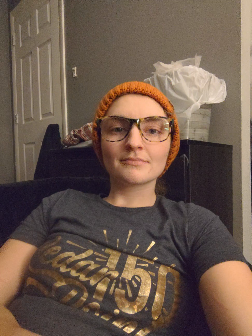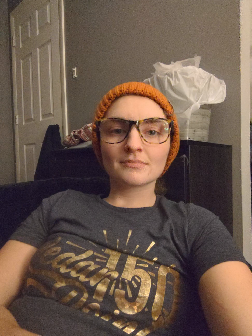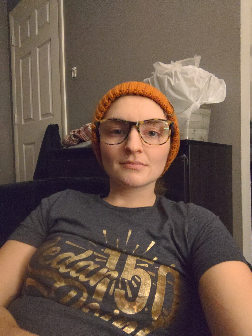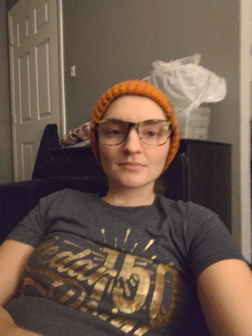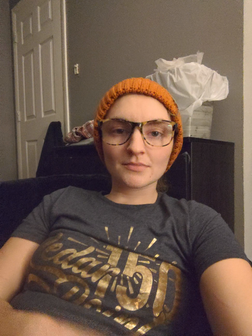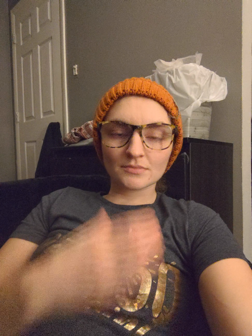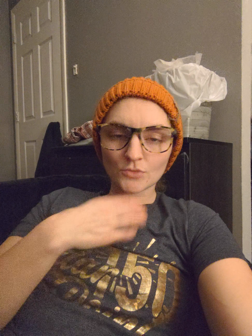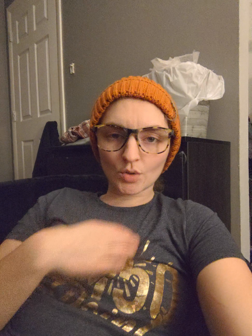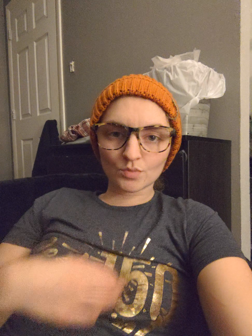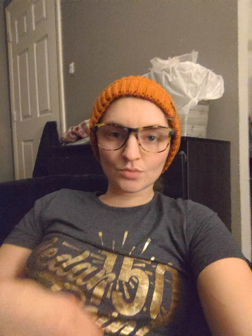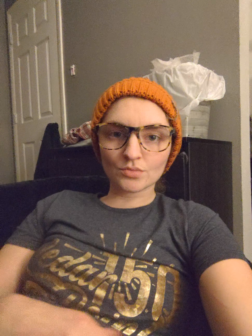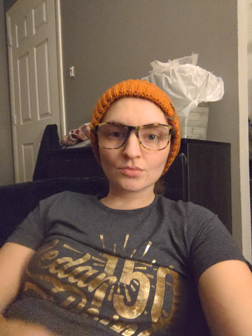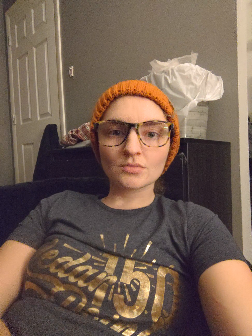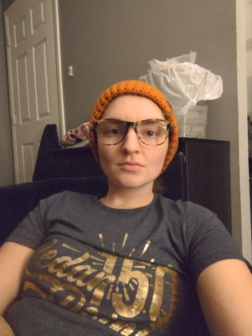hungry